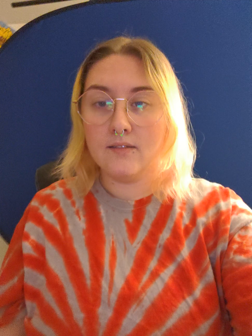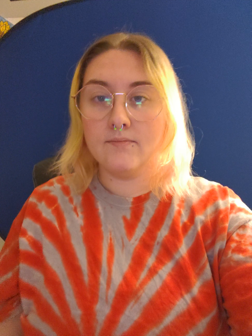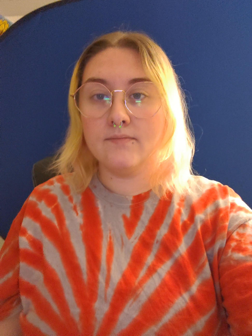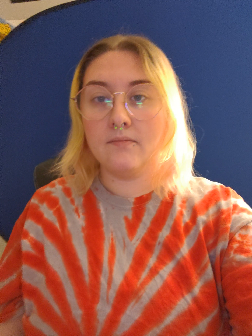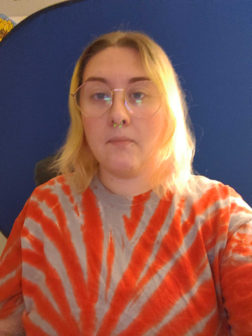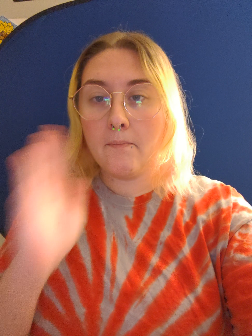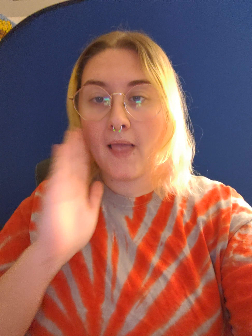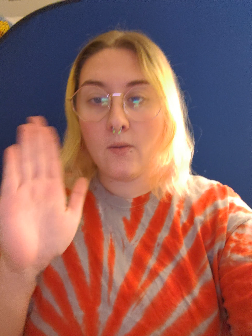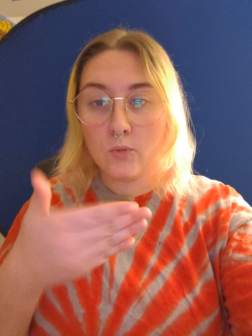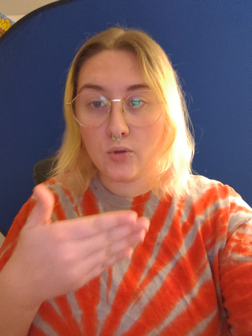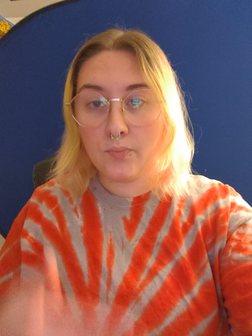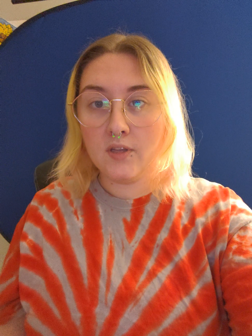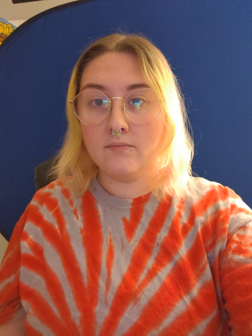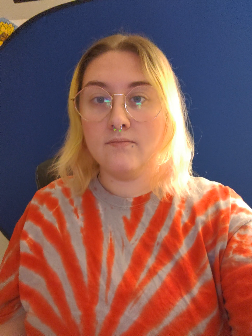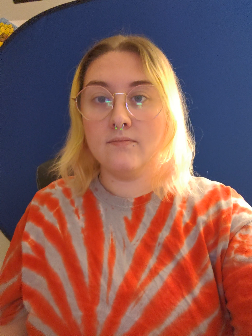bedroom